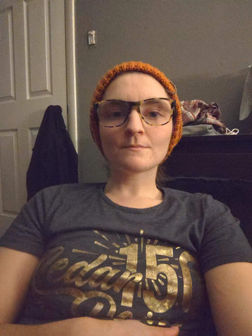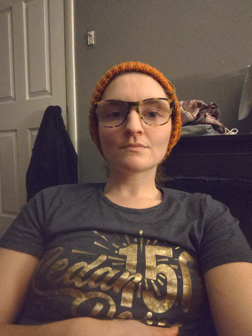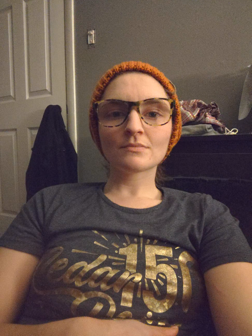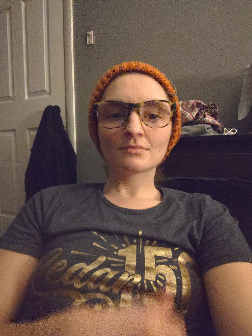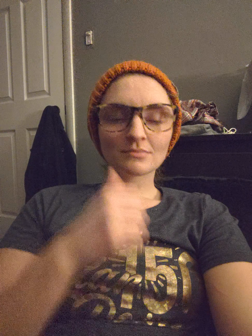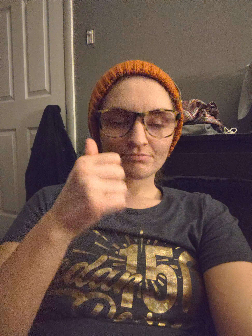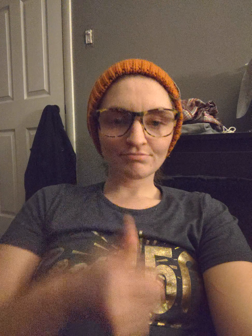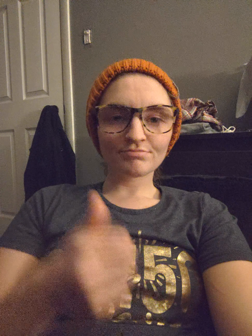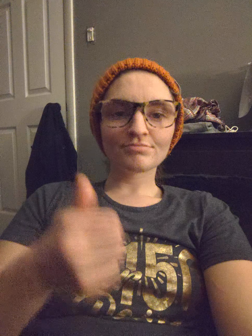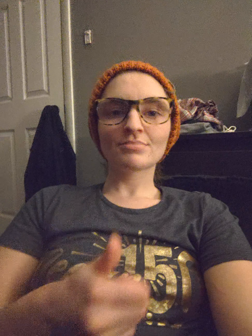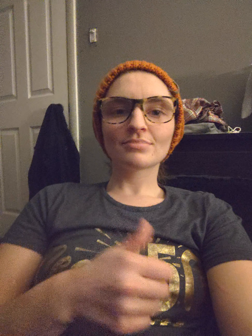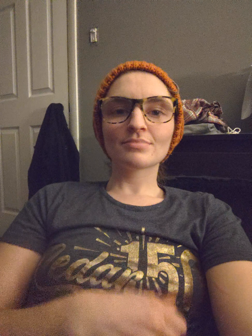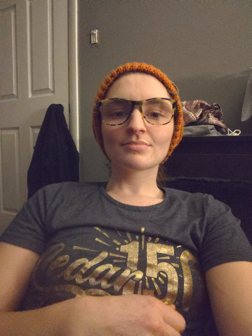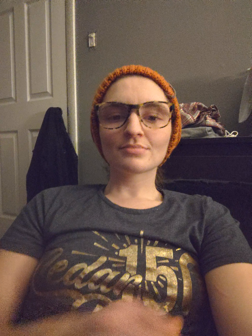every